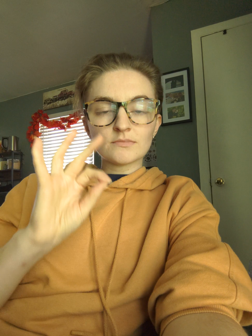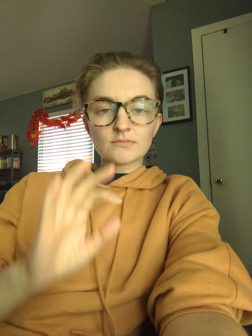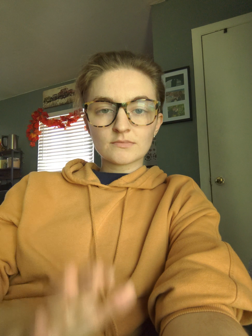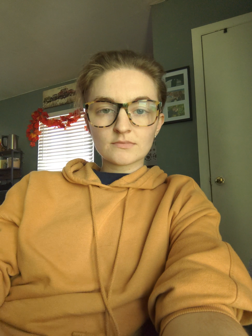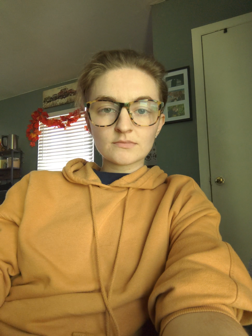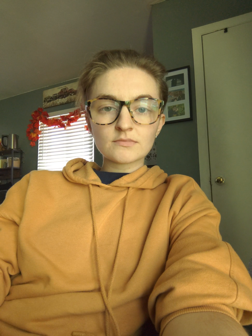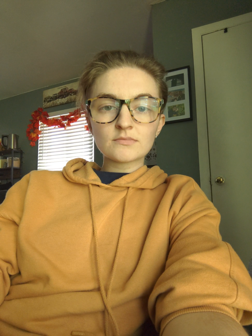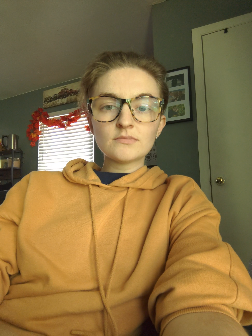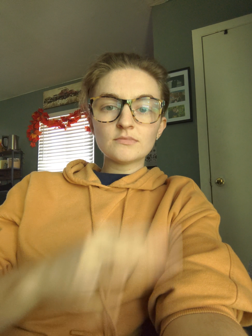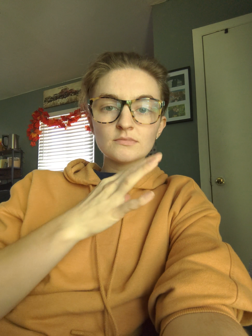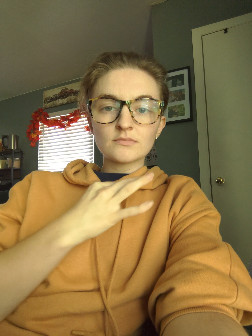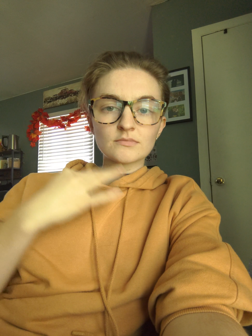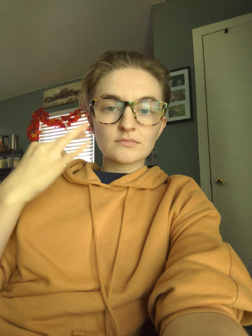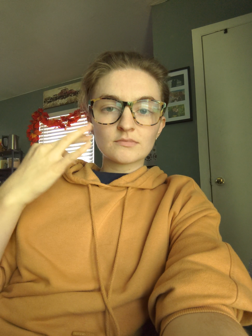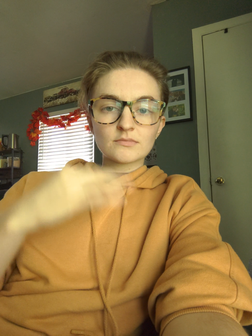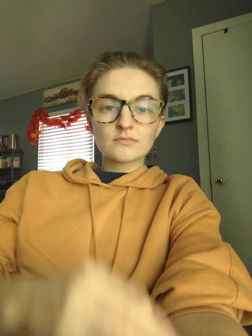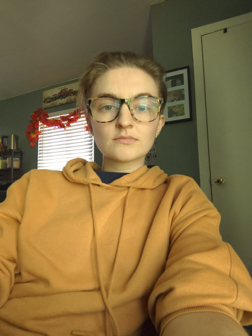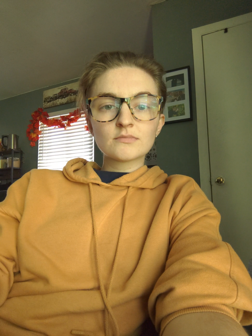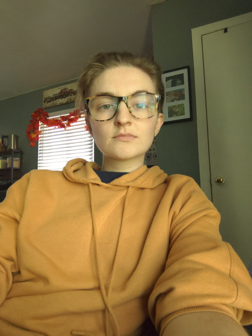beads